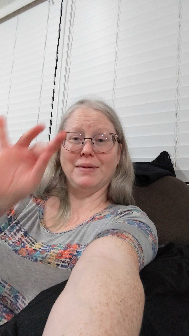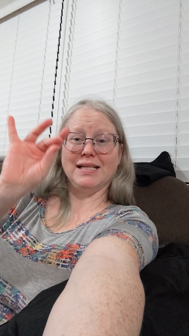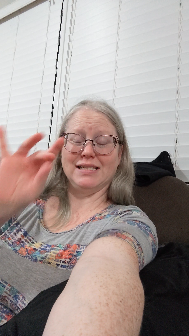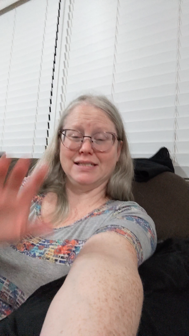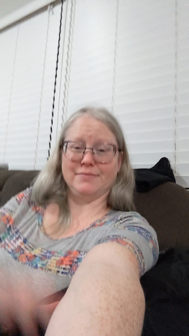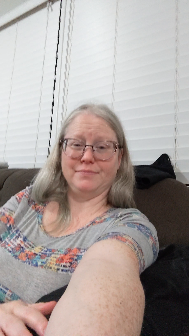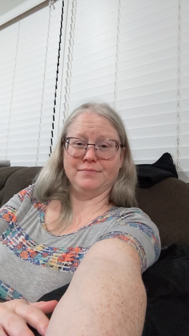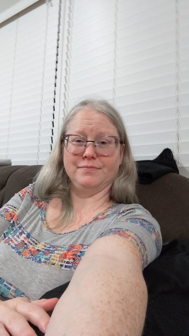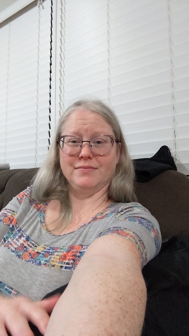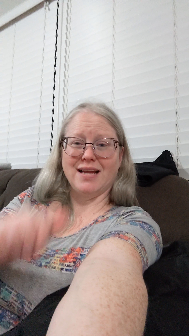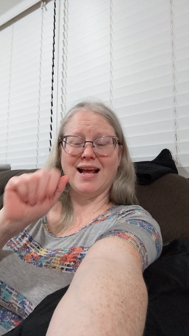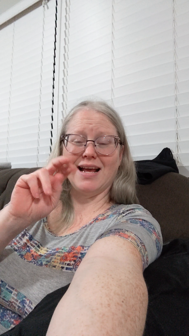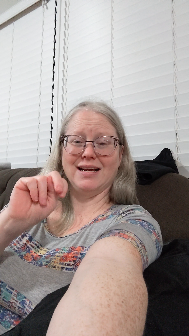an